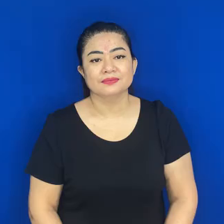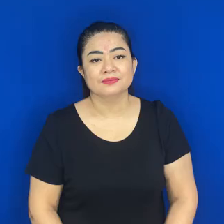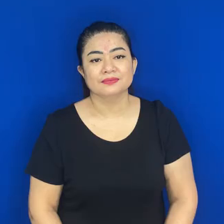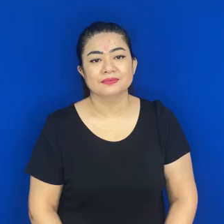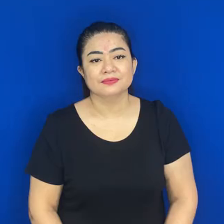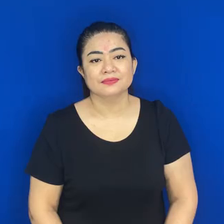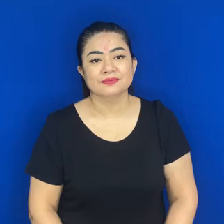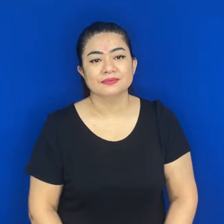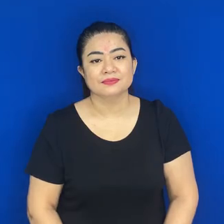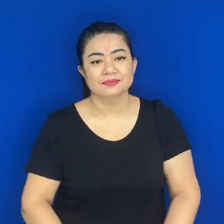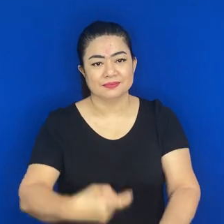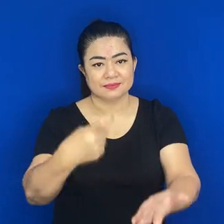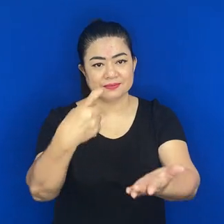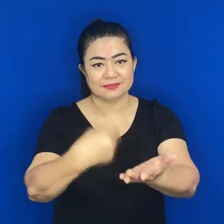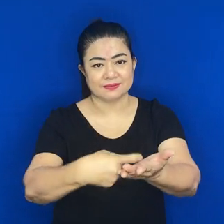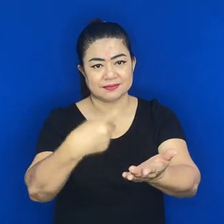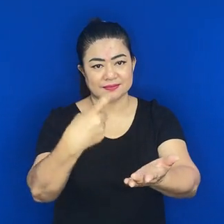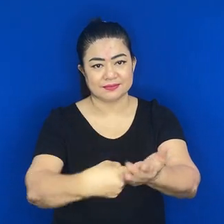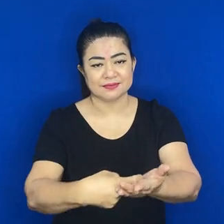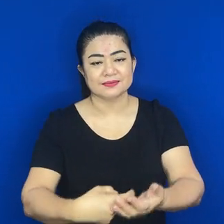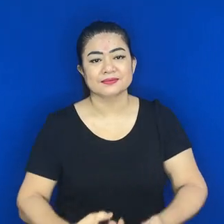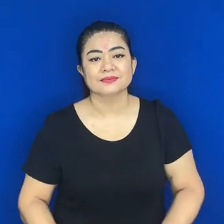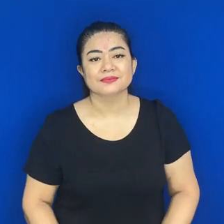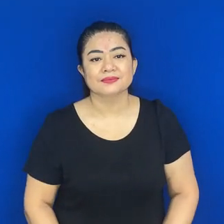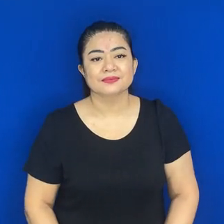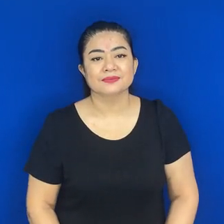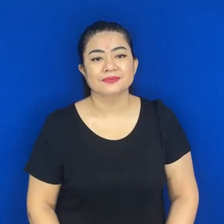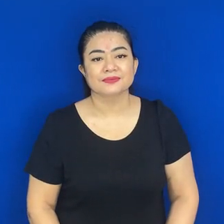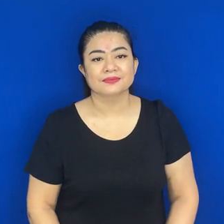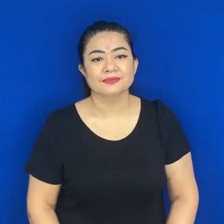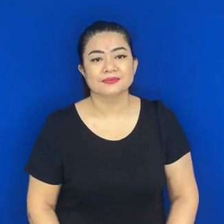shrimp